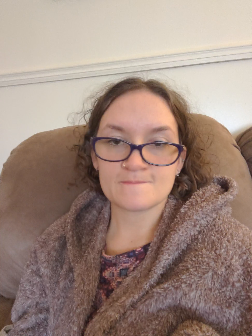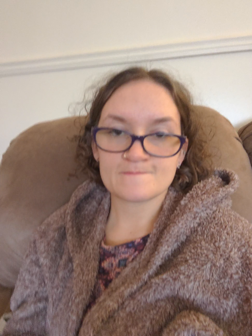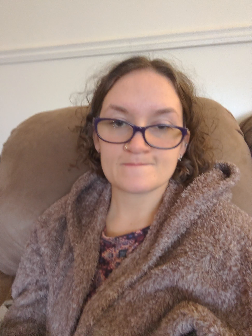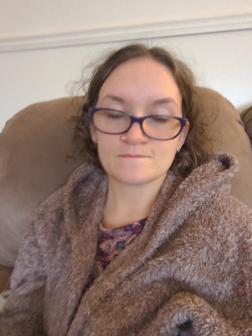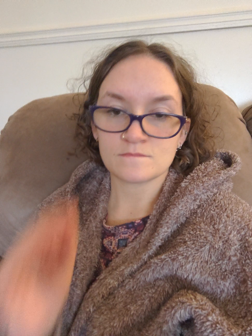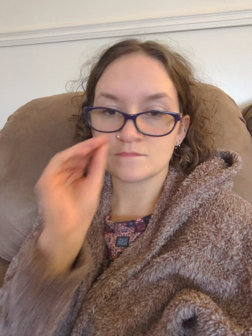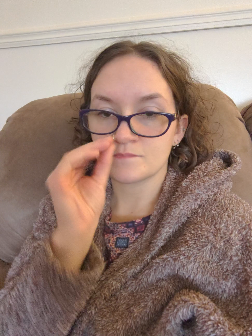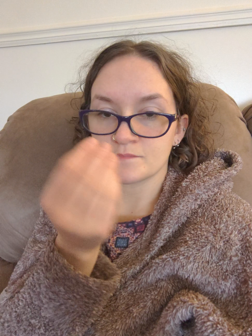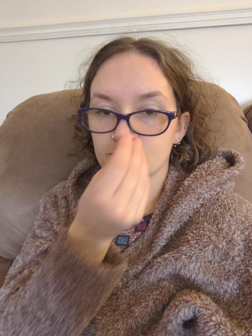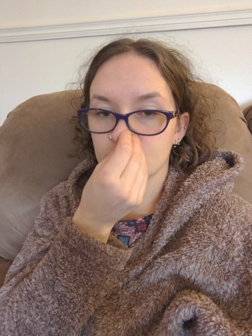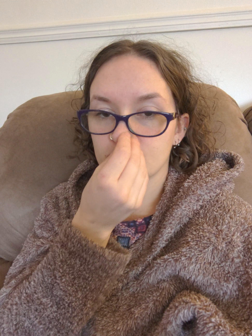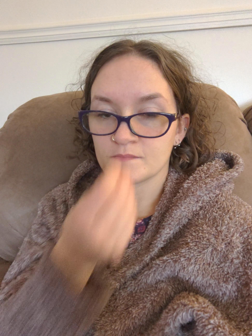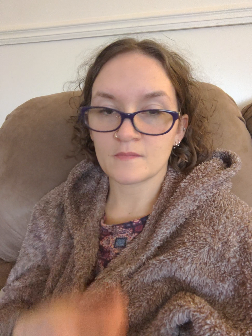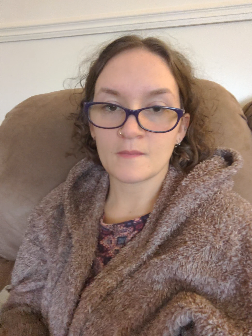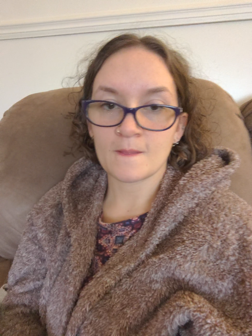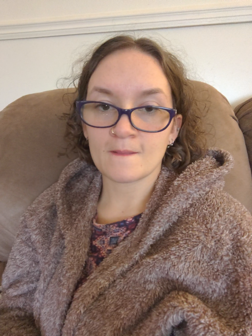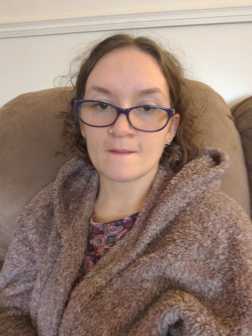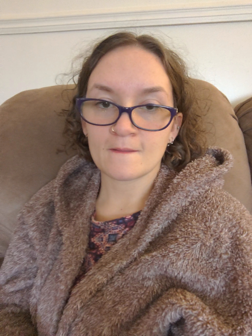flower